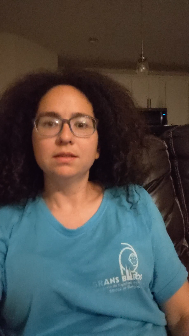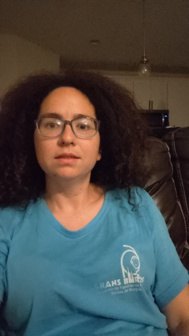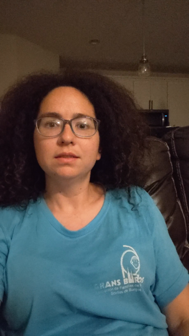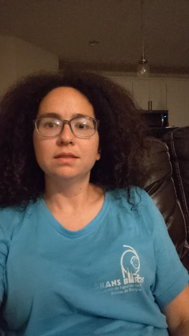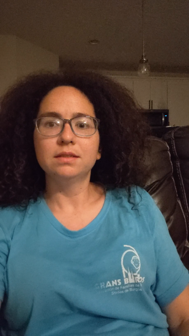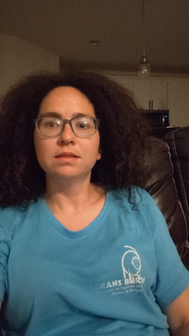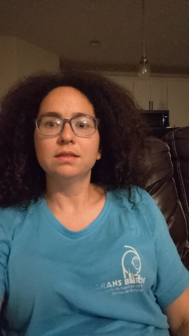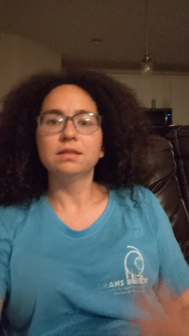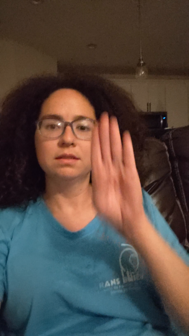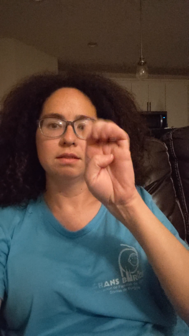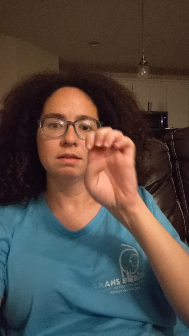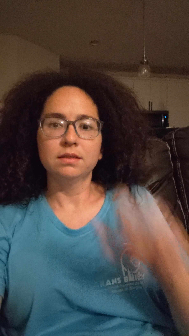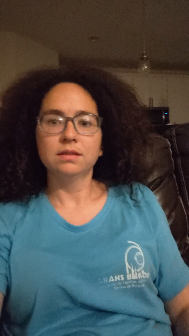be